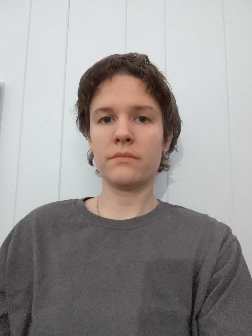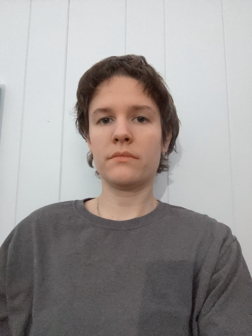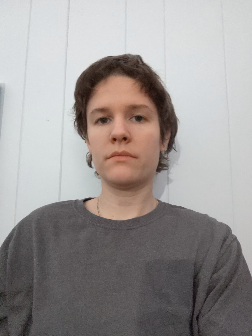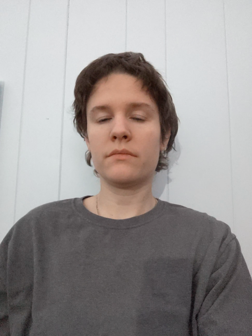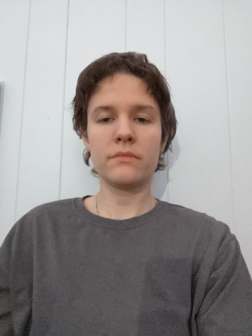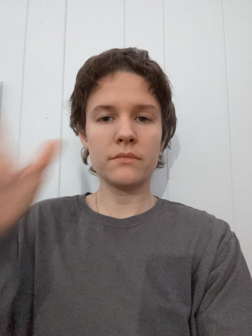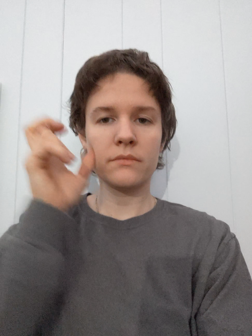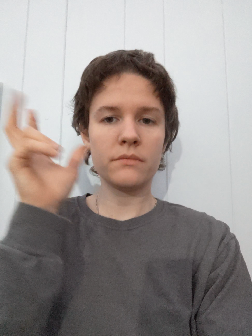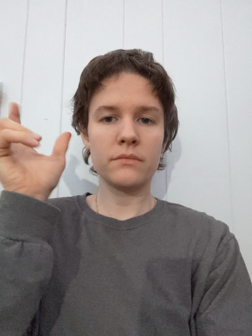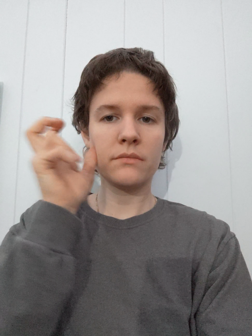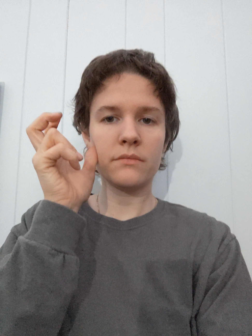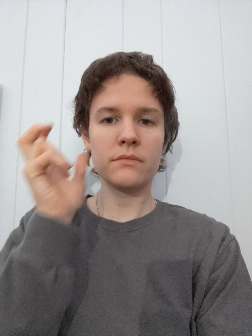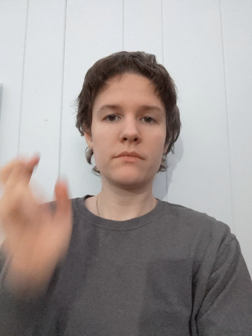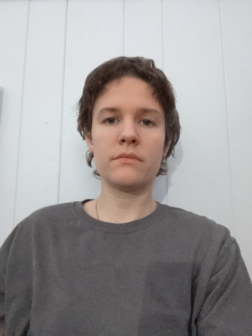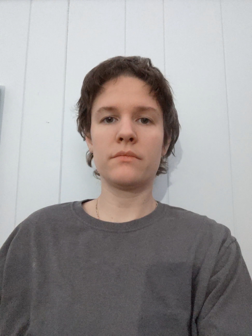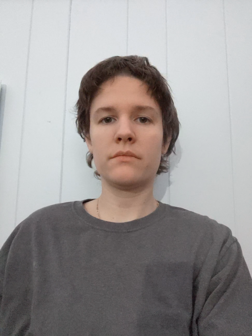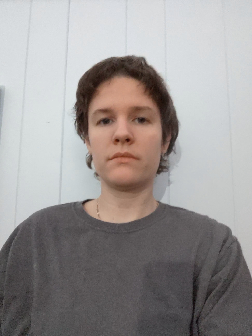listen